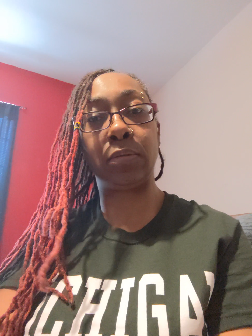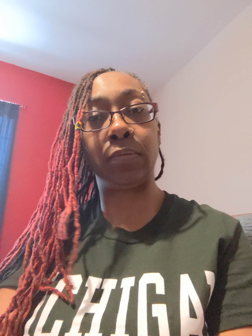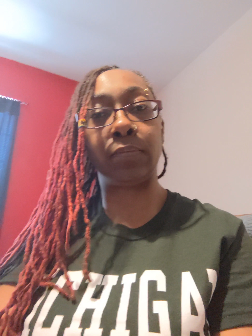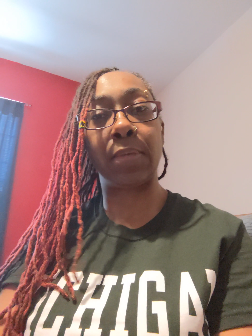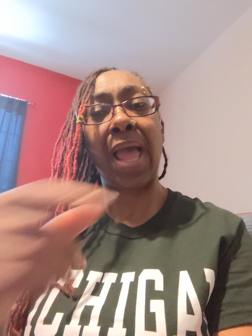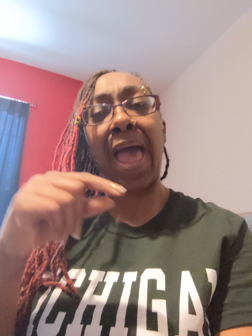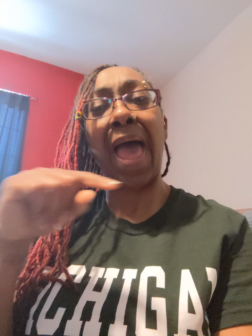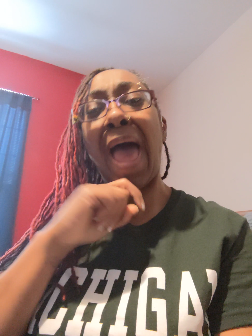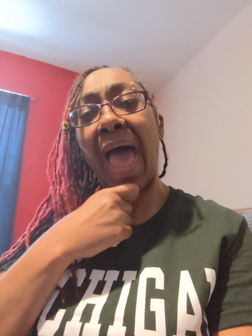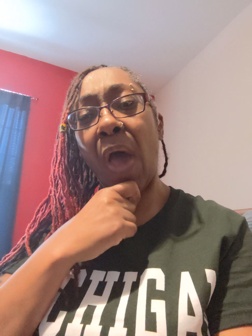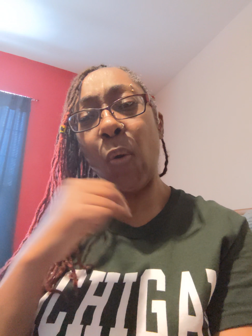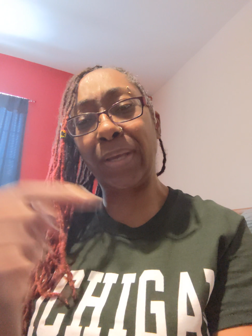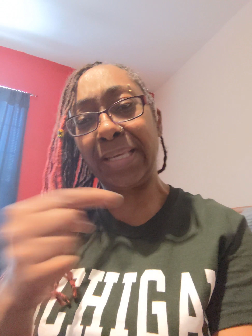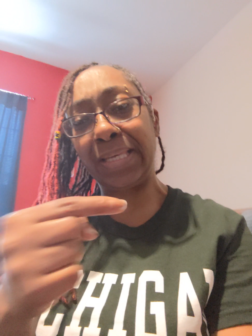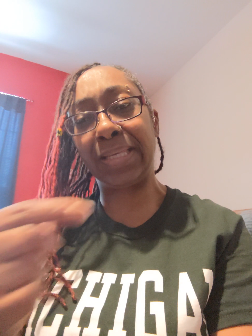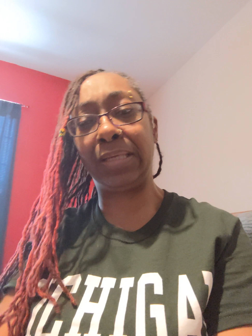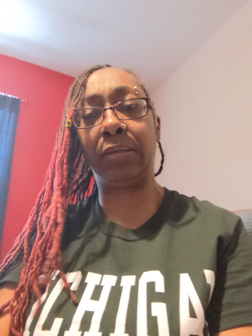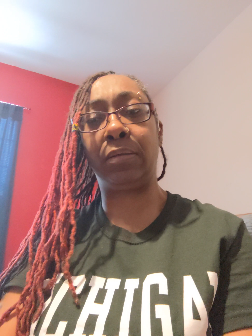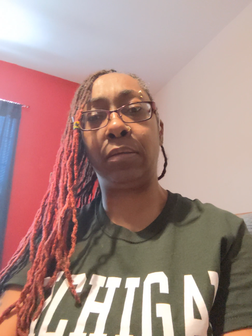owie